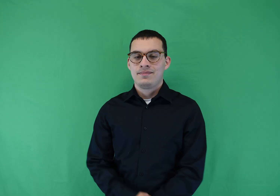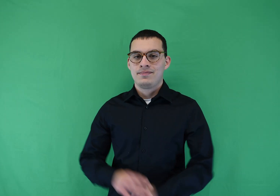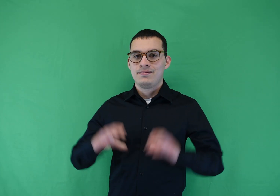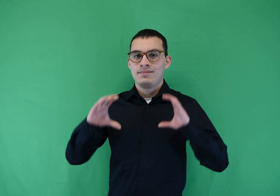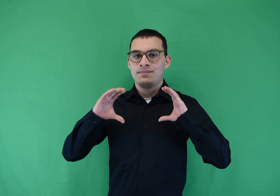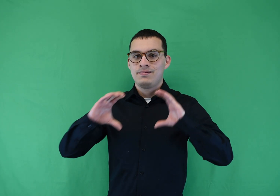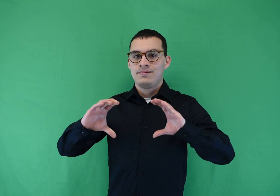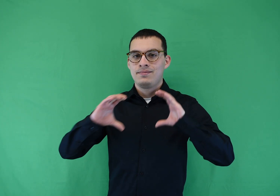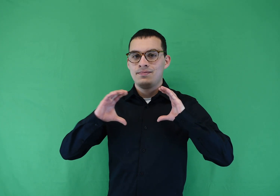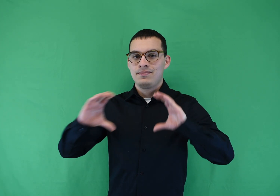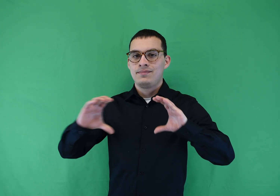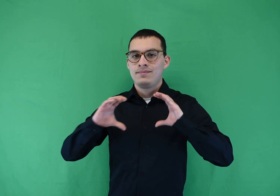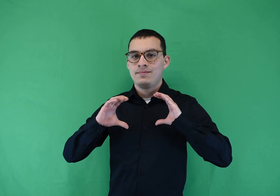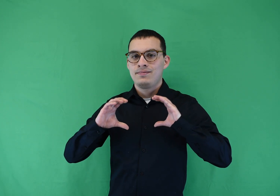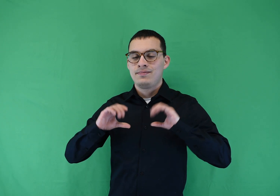cuidar